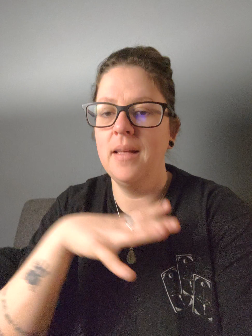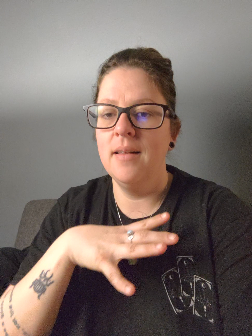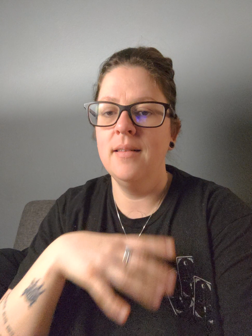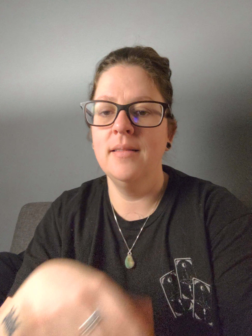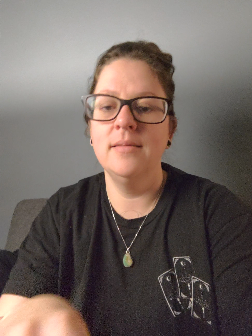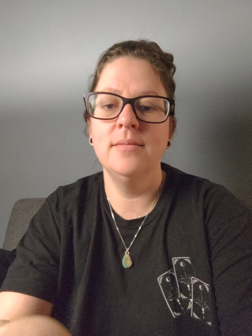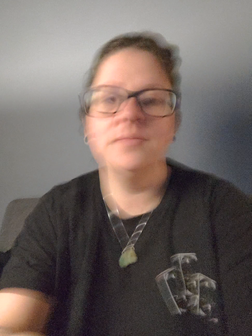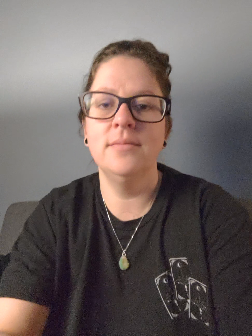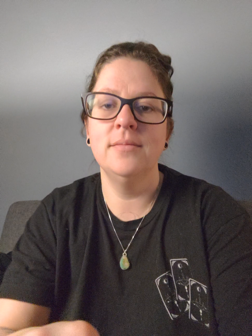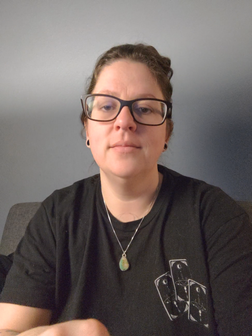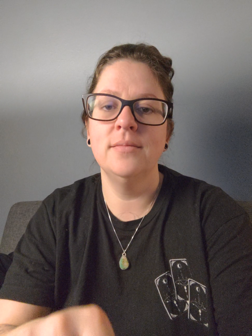man